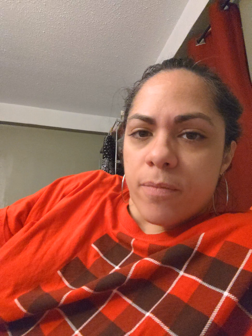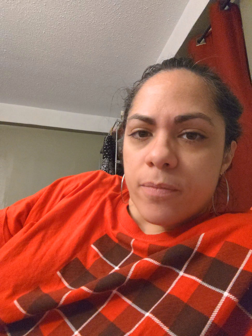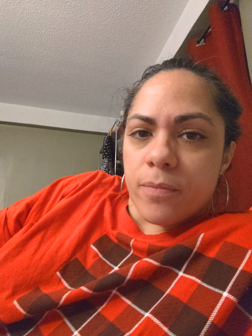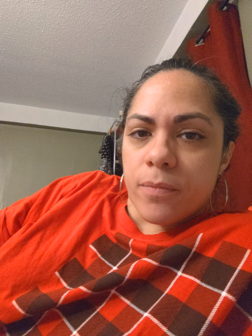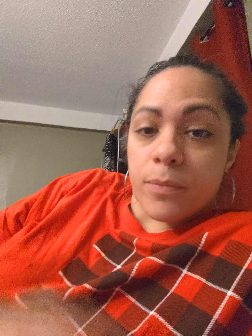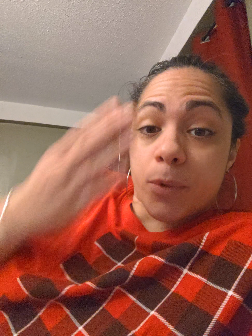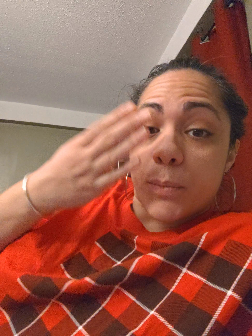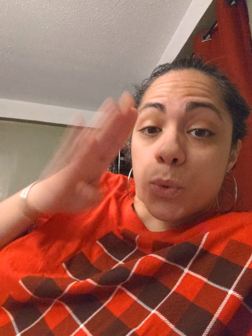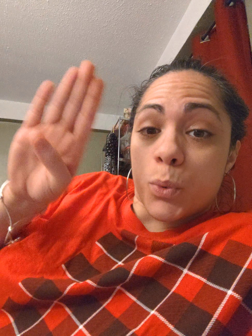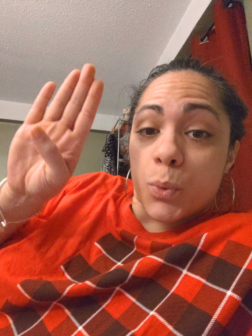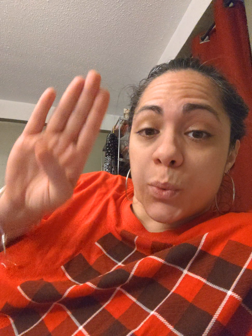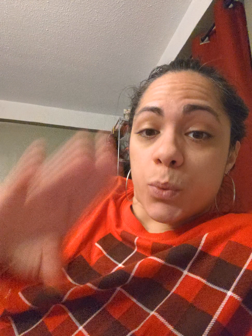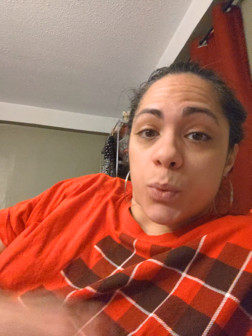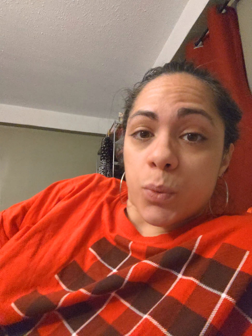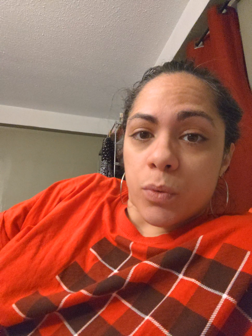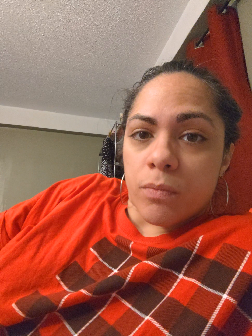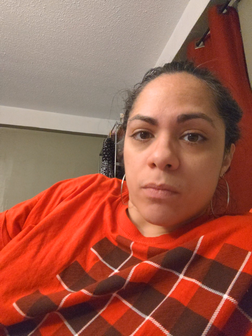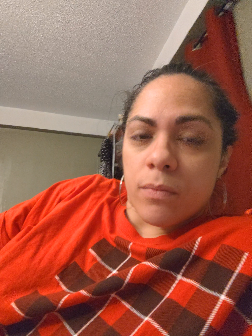blue